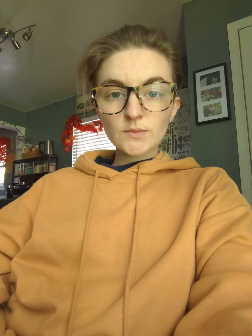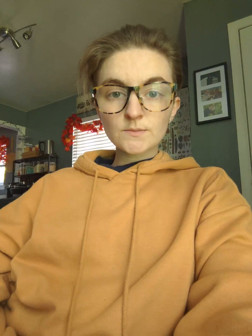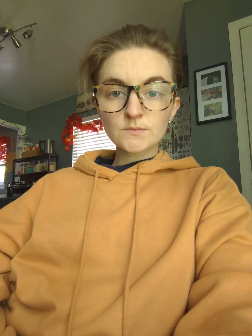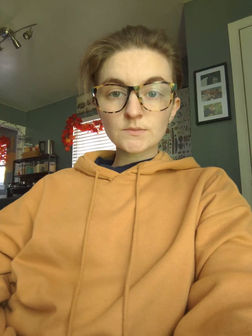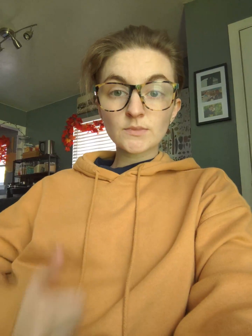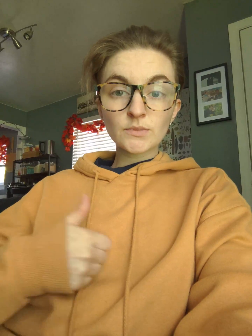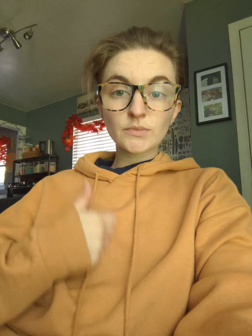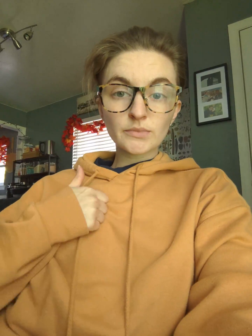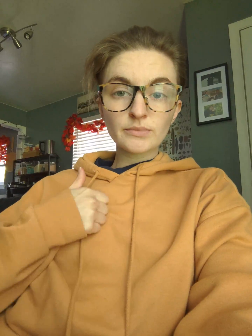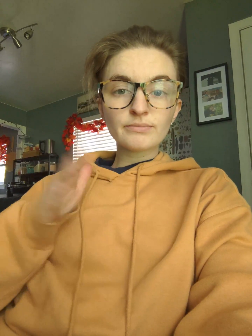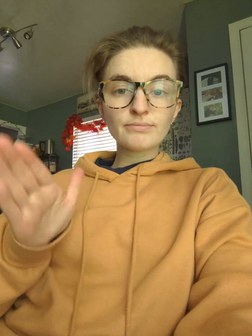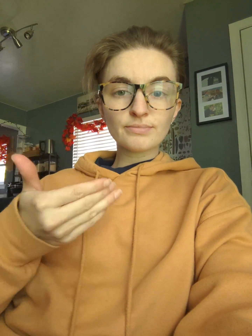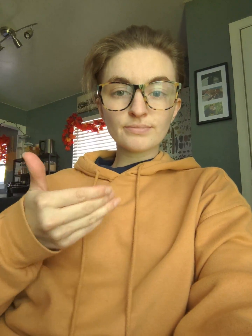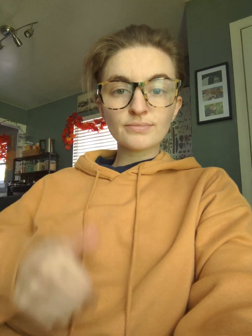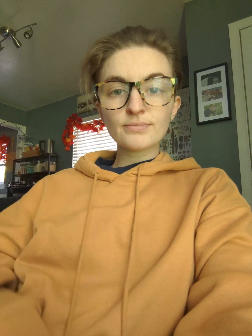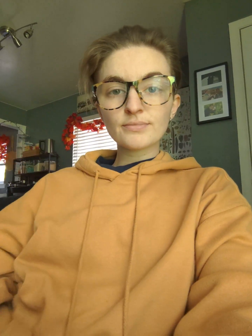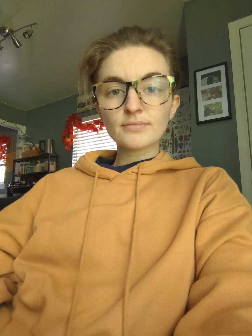living room